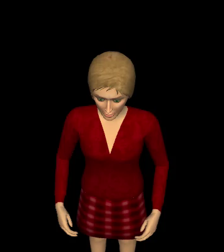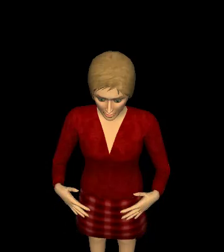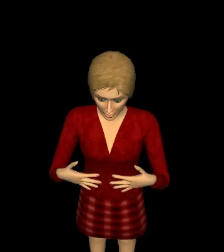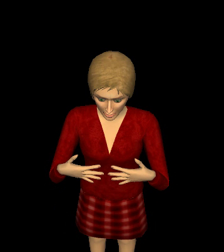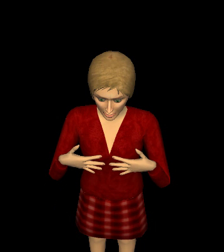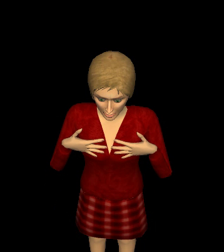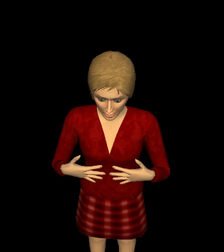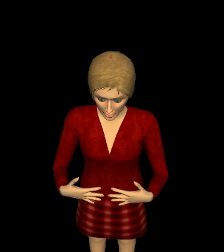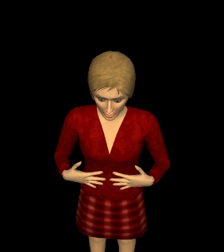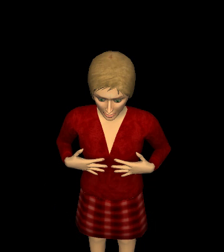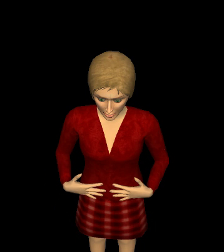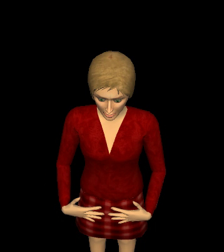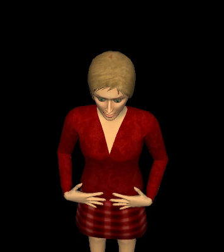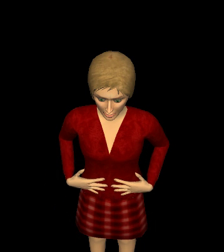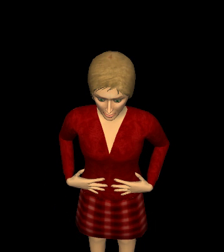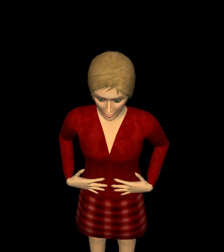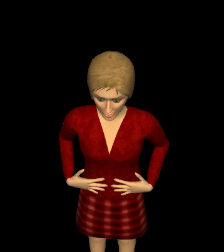جسم